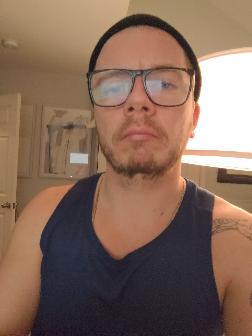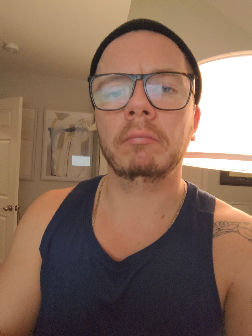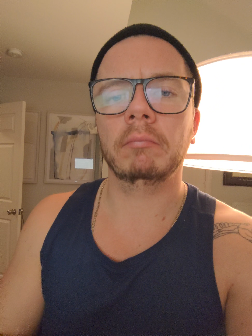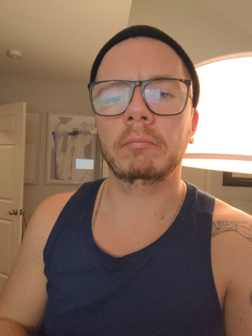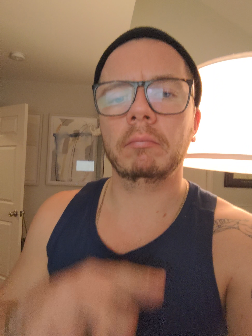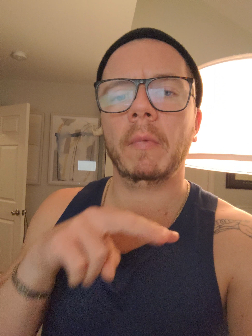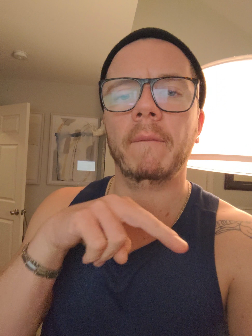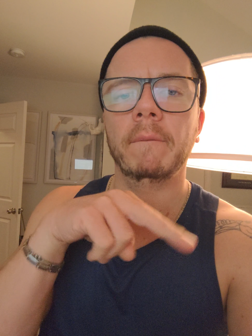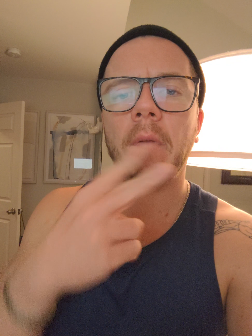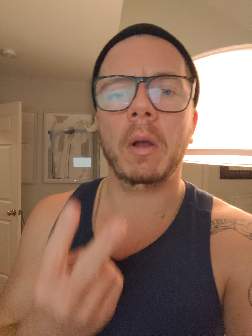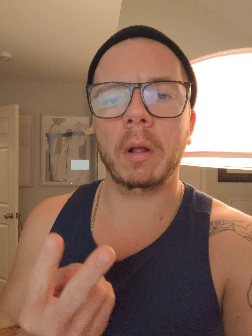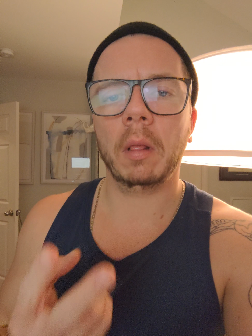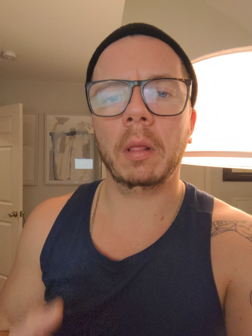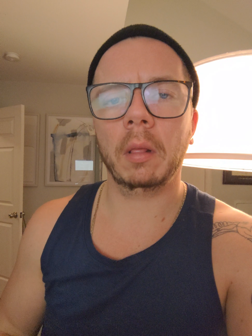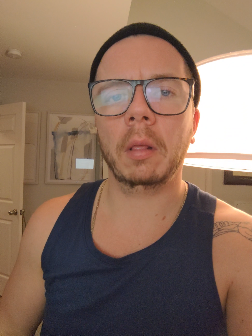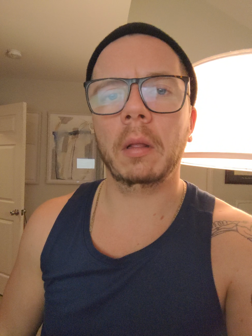fall